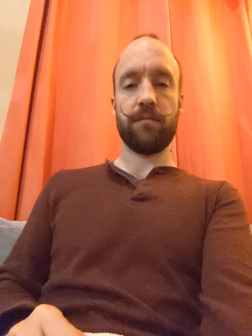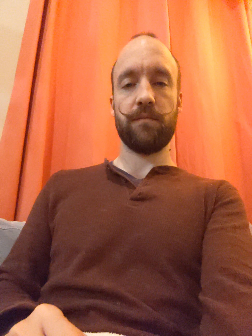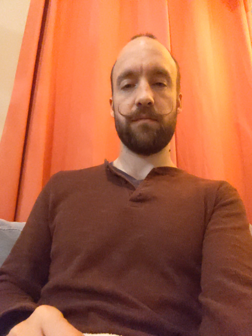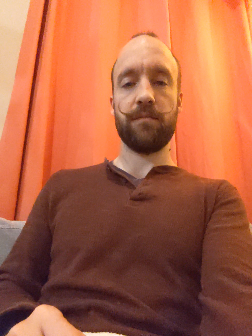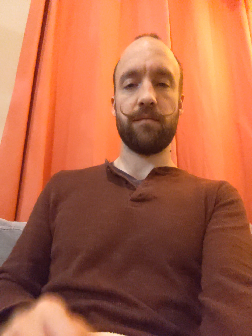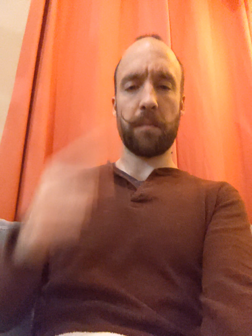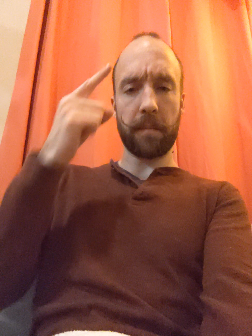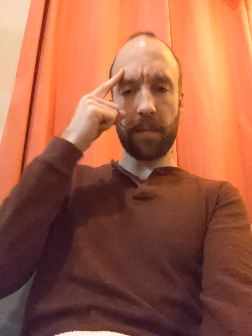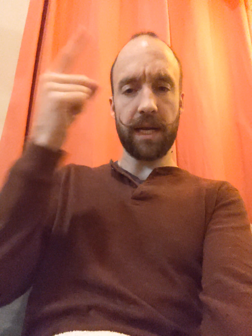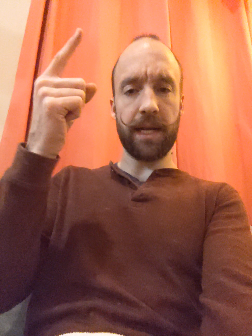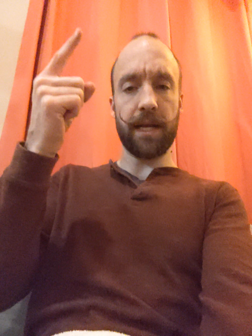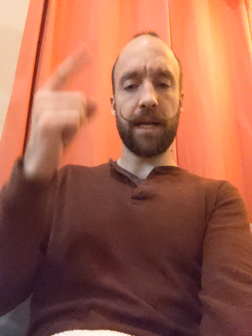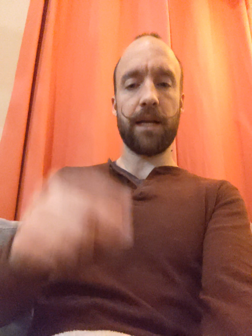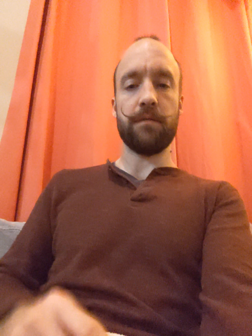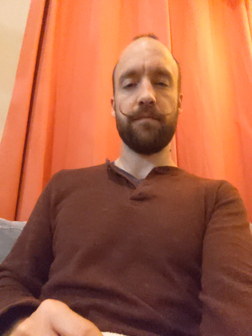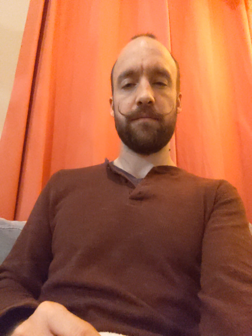penny